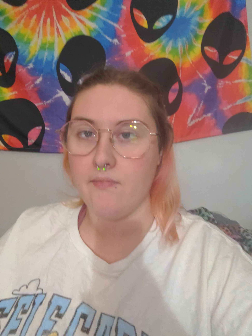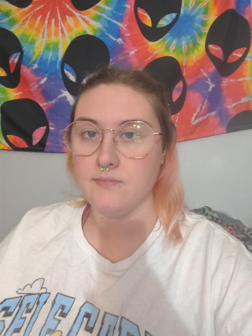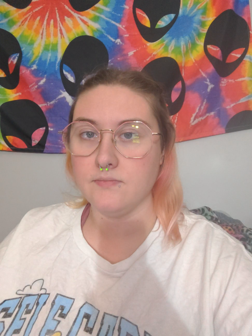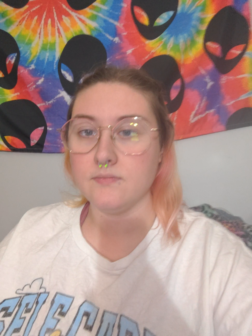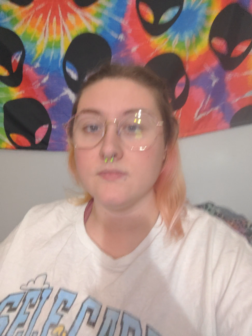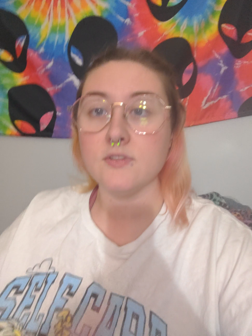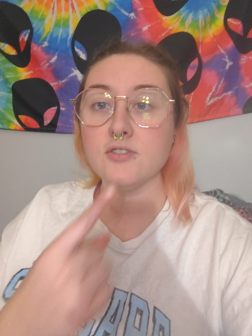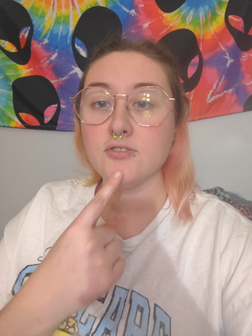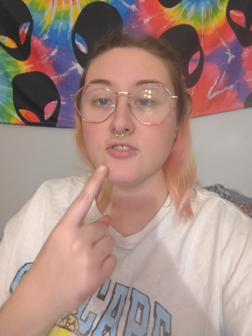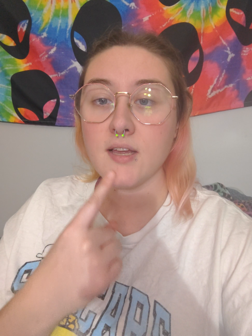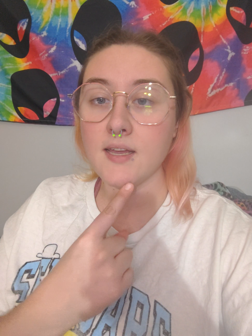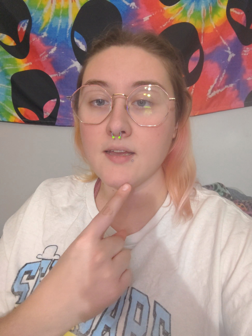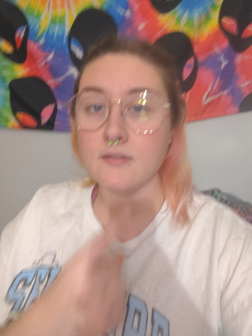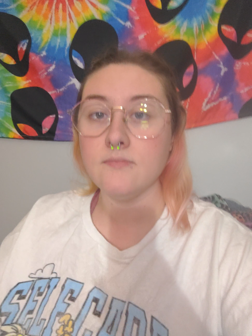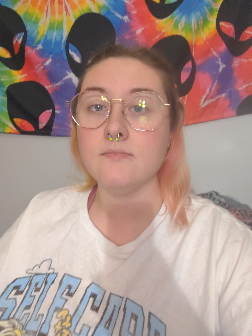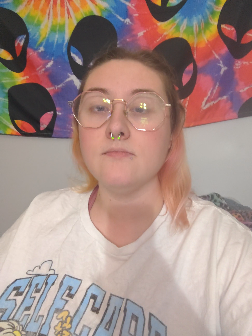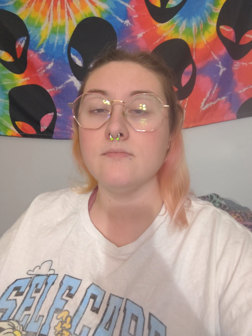chin